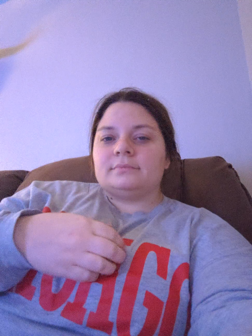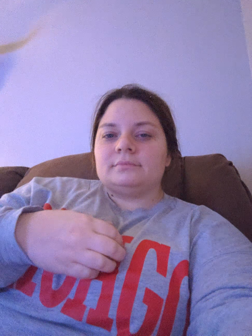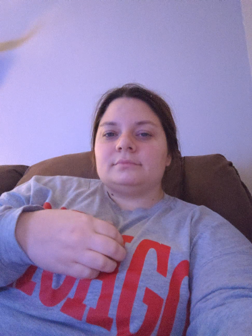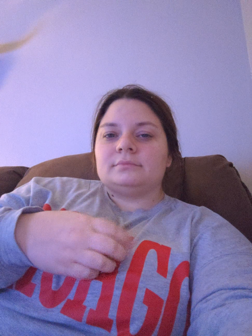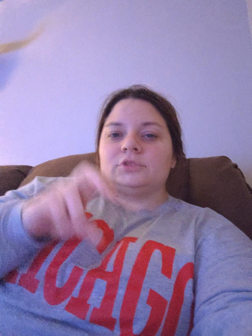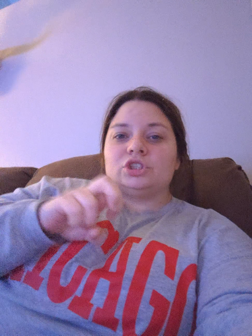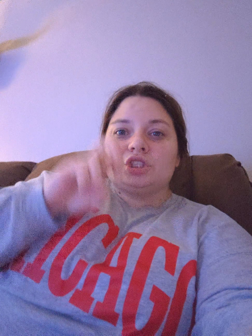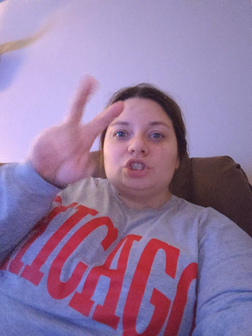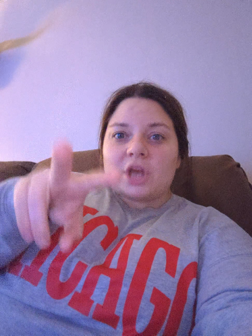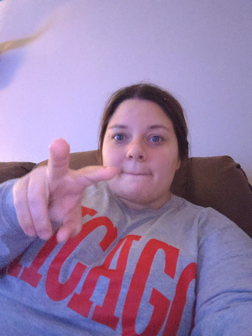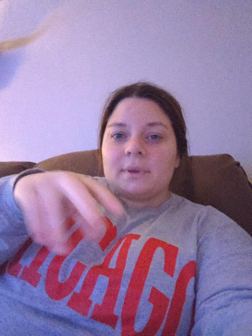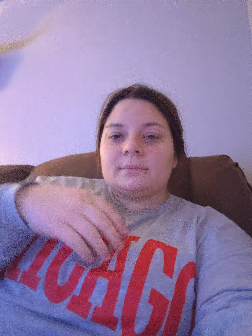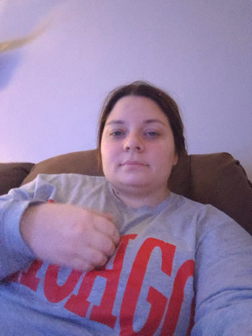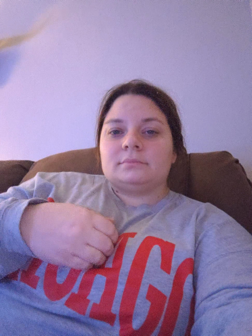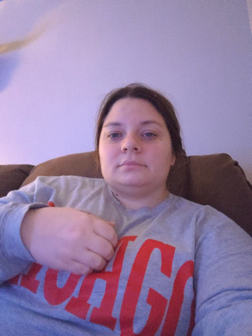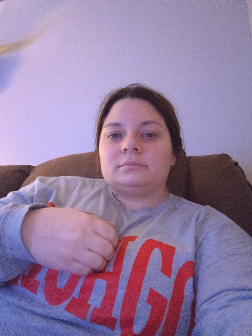jump